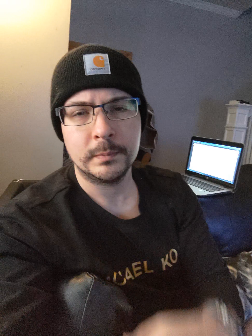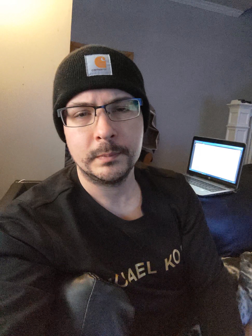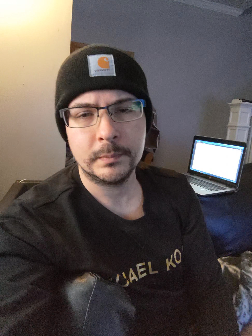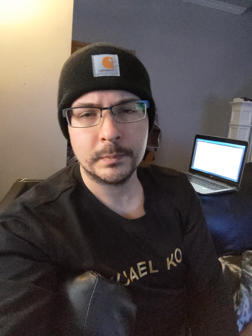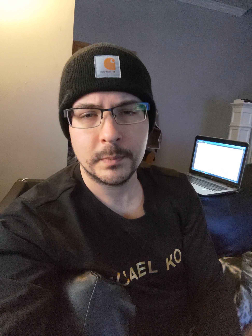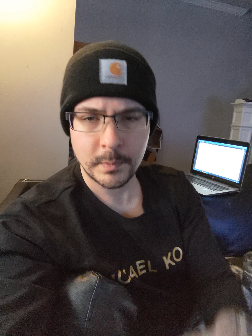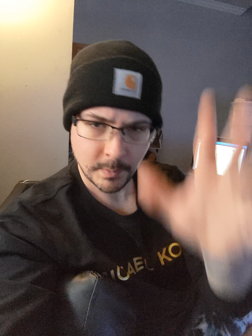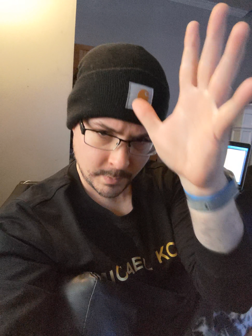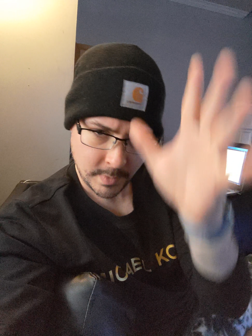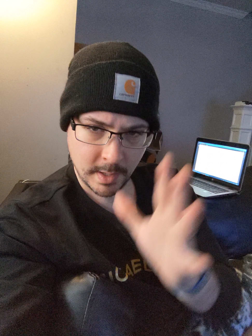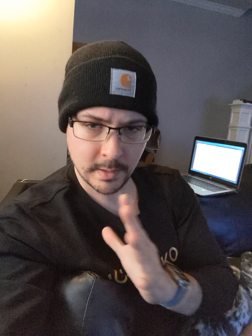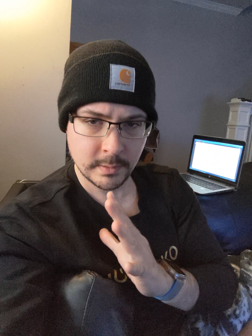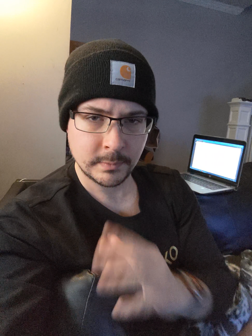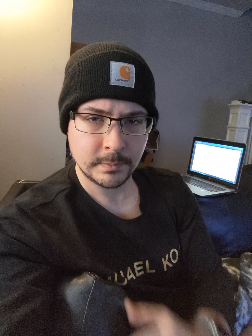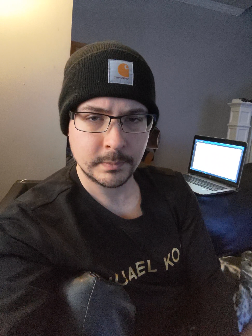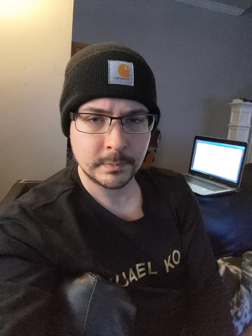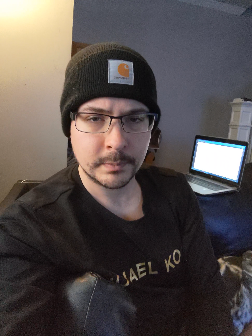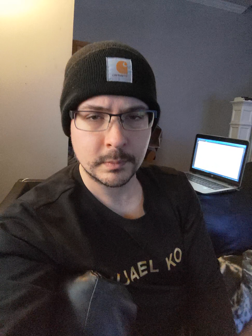man